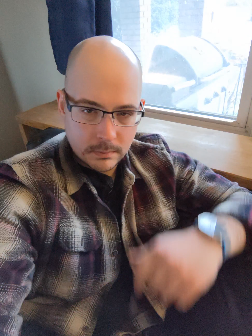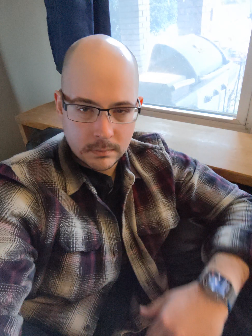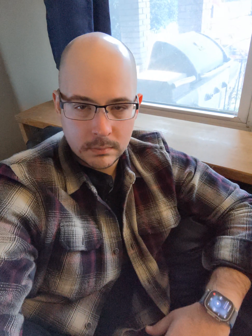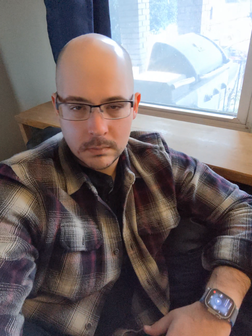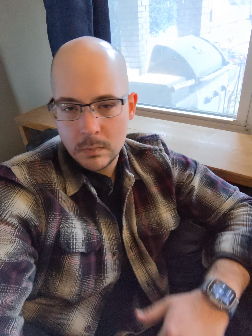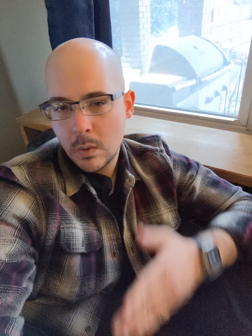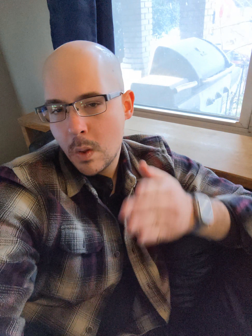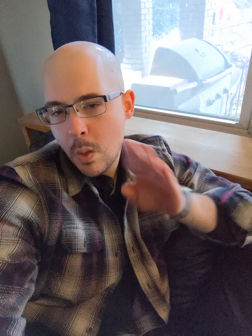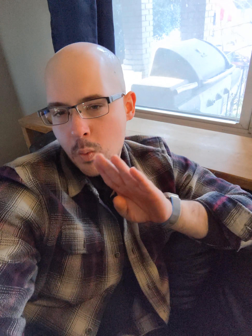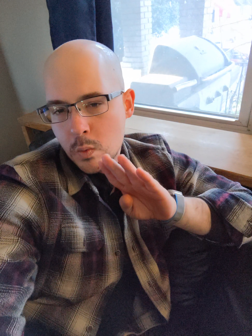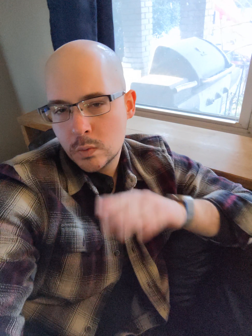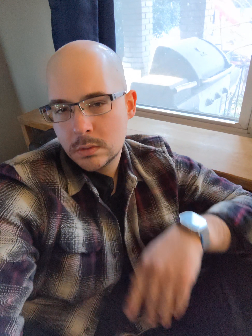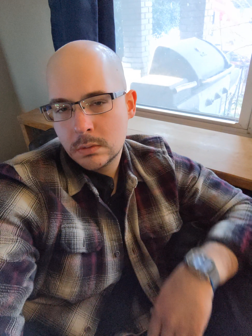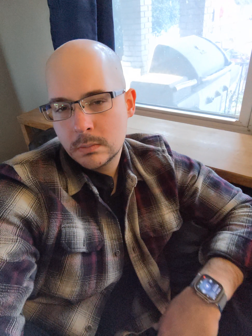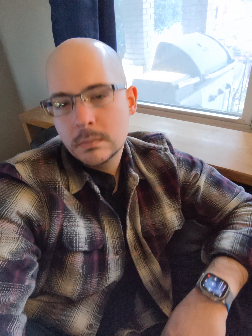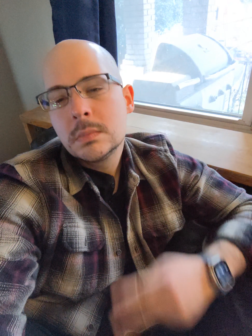close